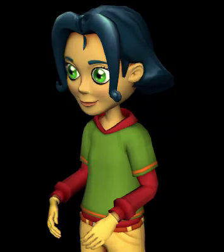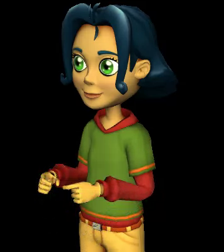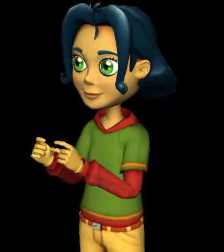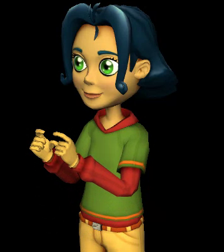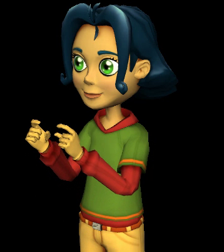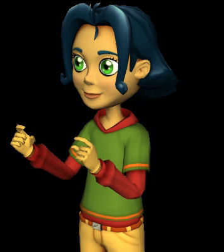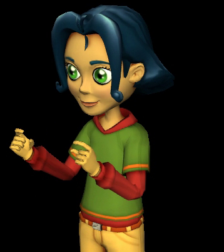شركة